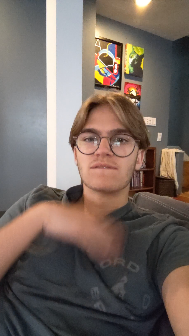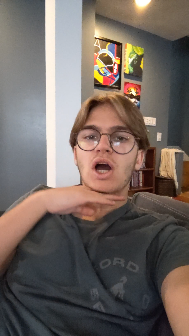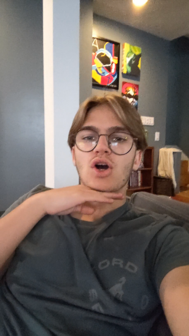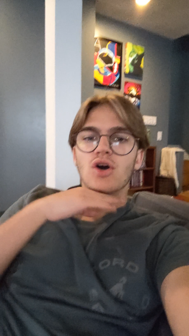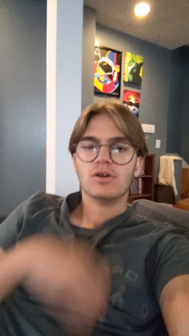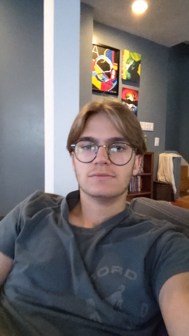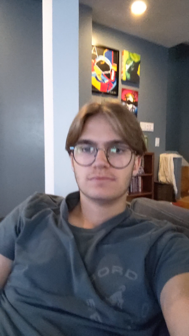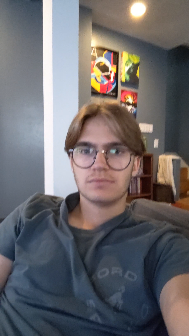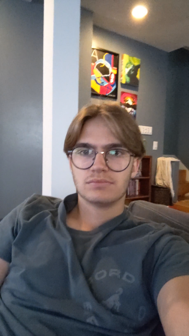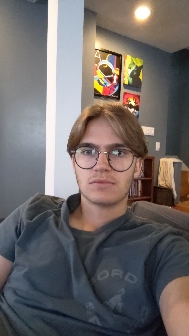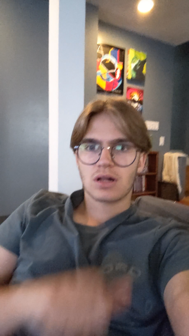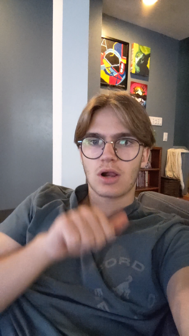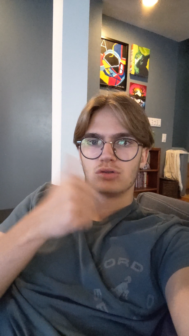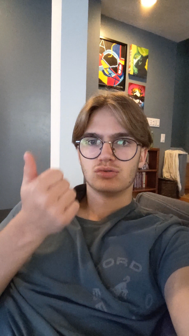other